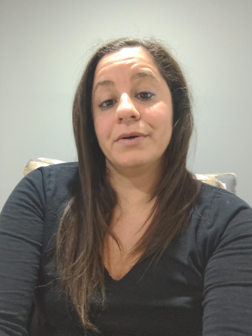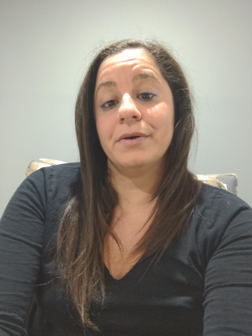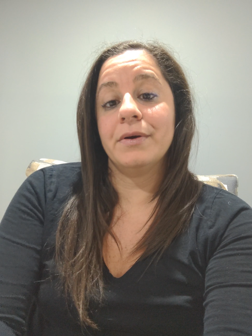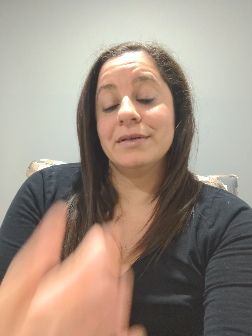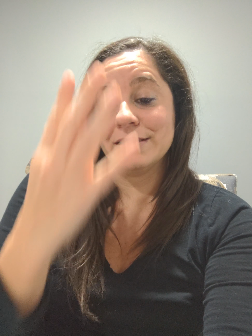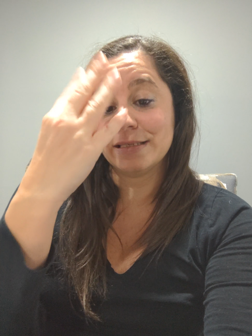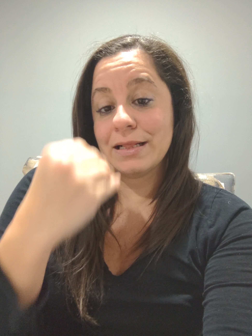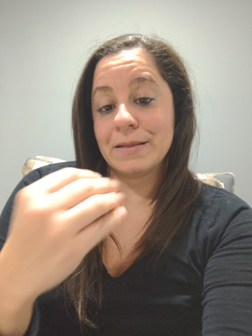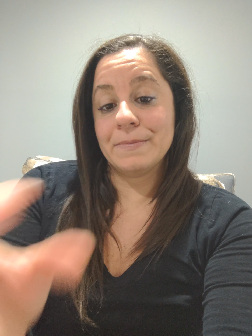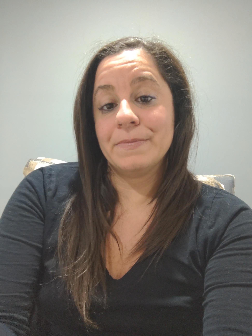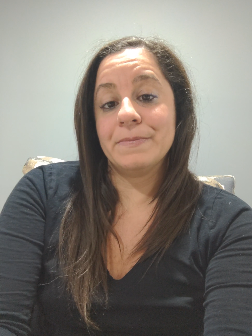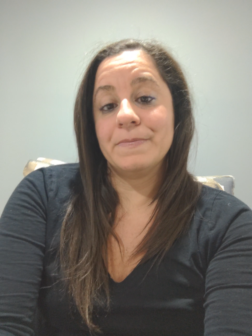sleep